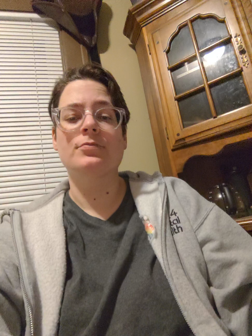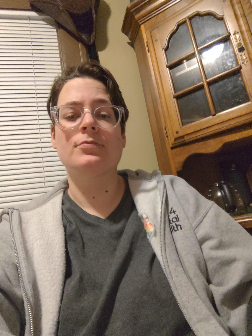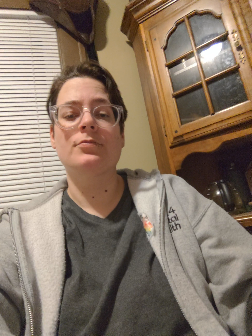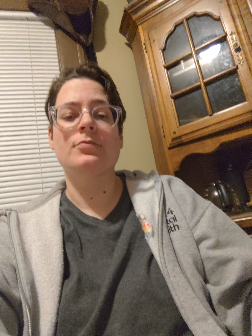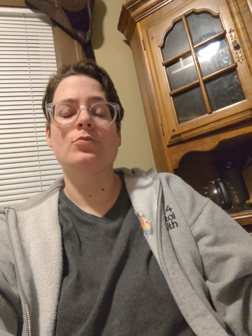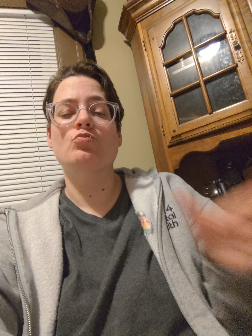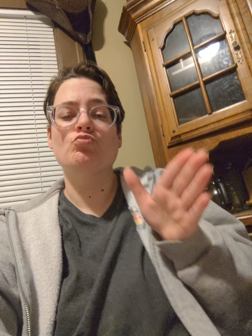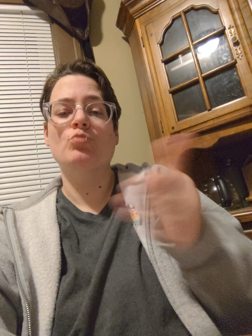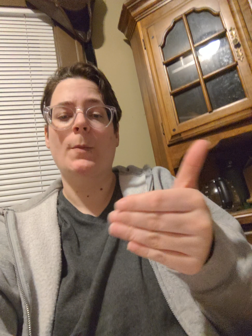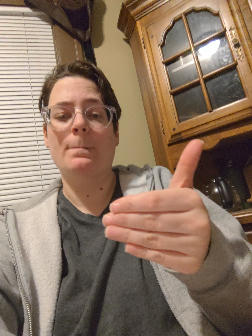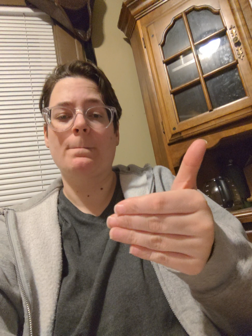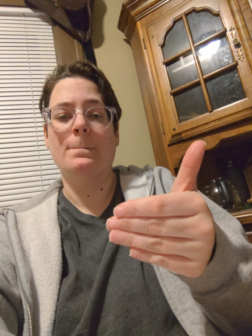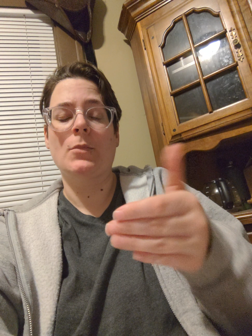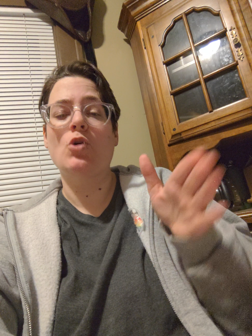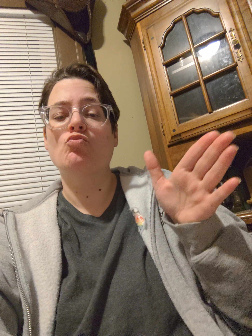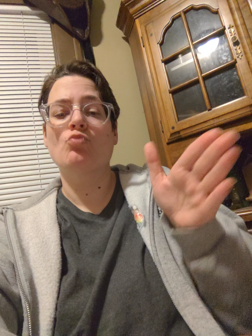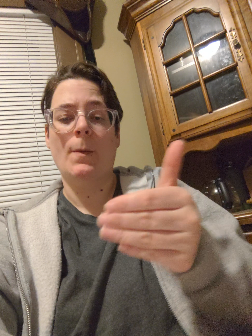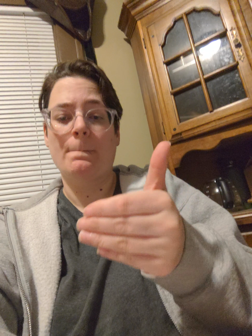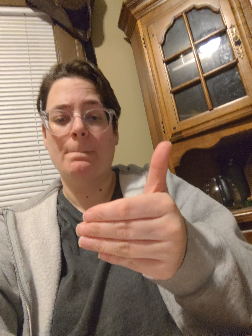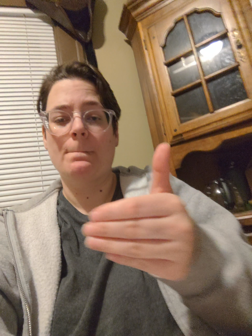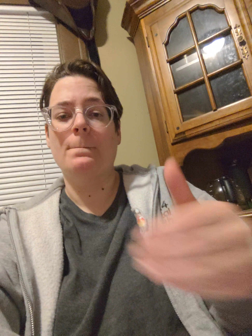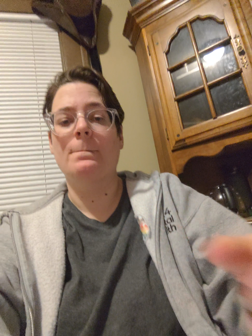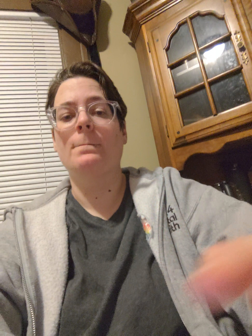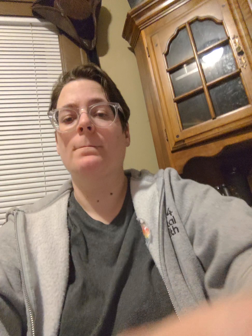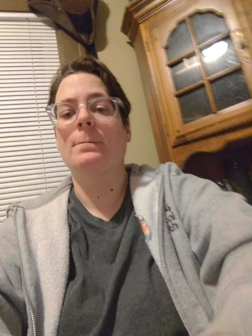room